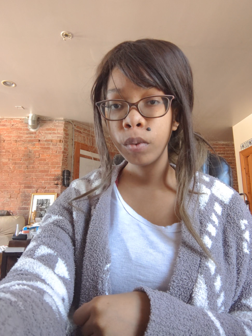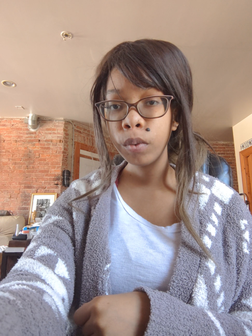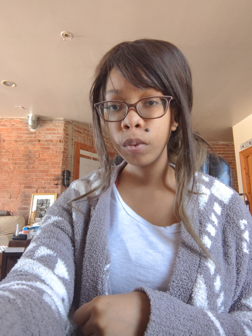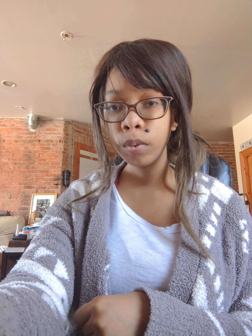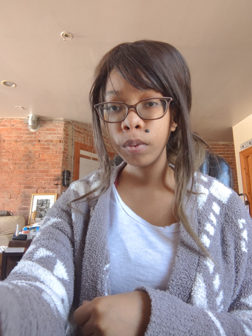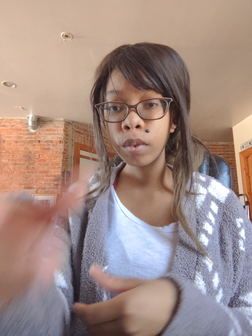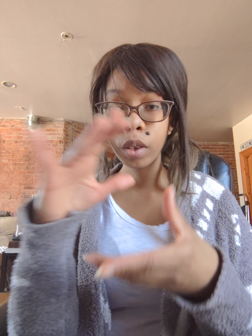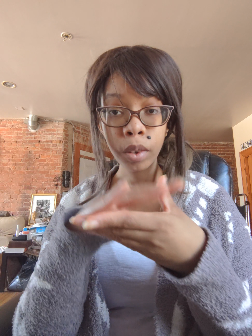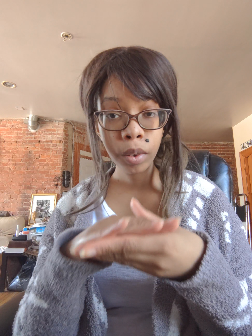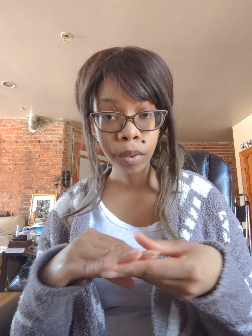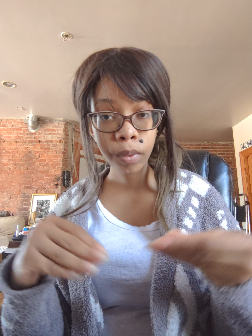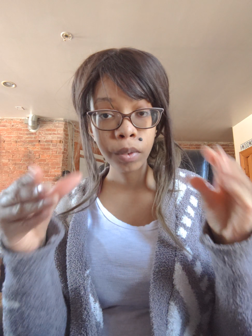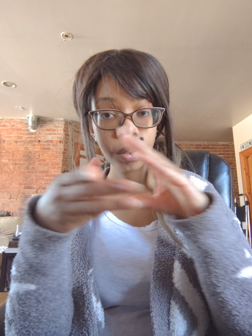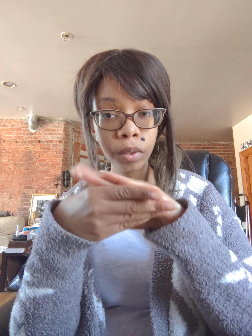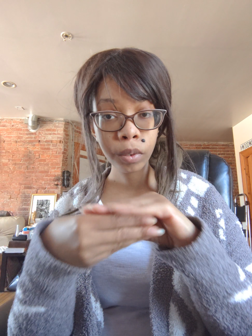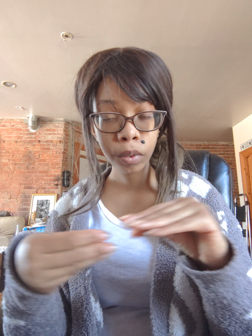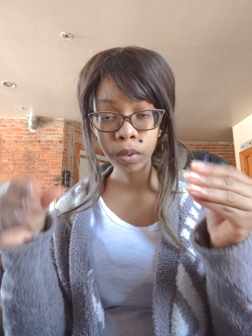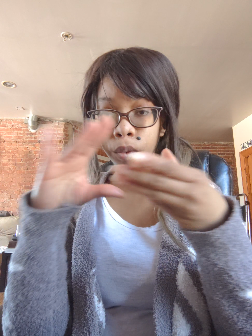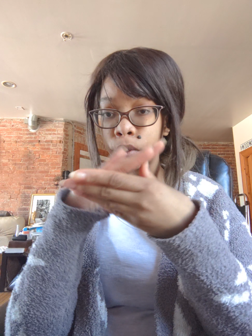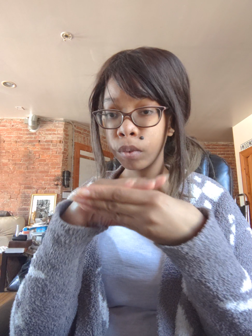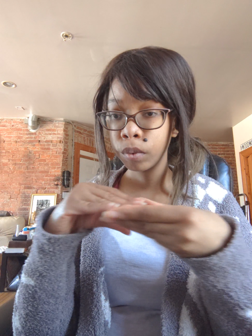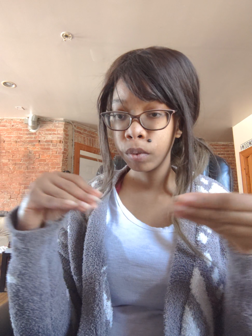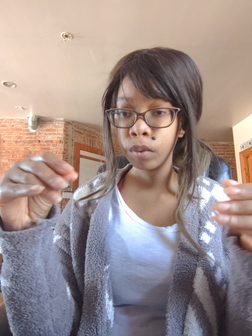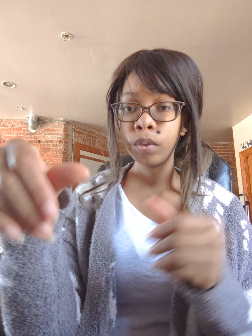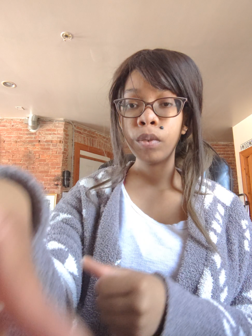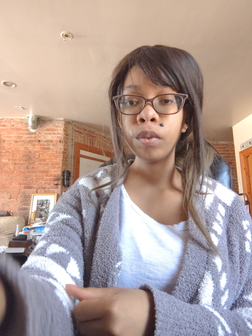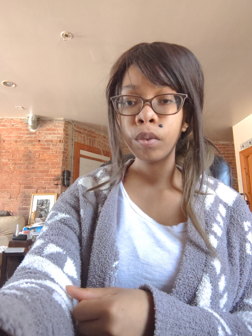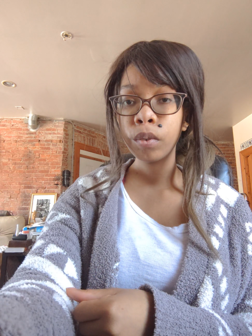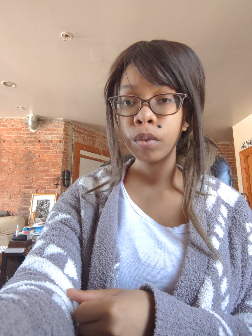story